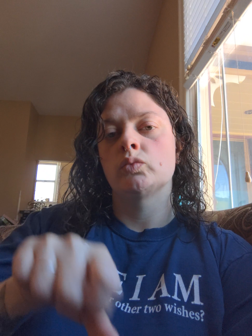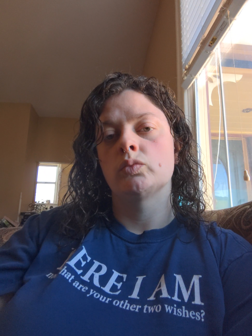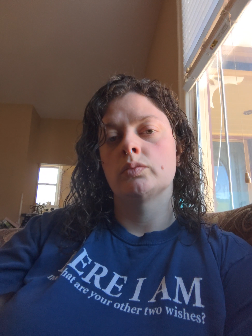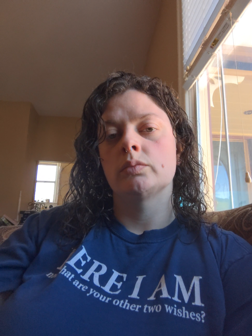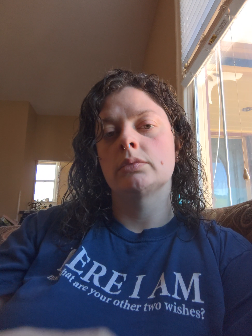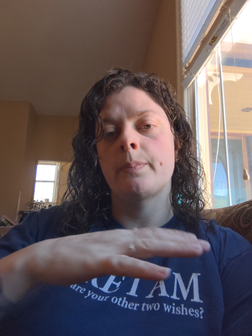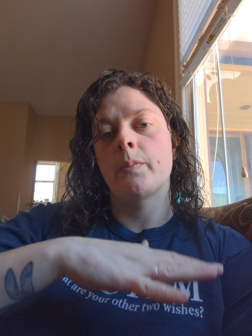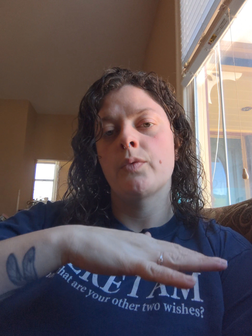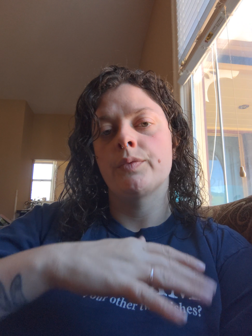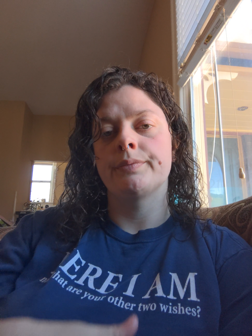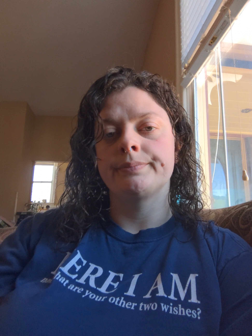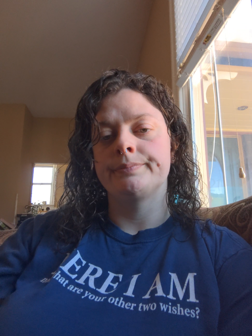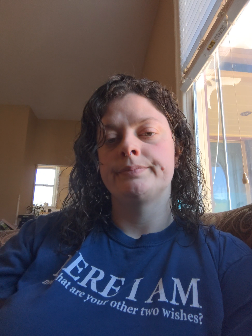table